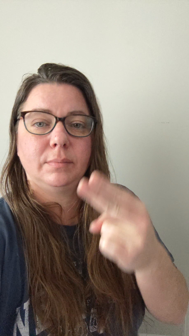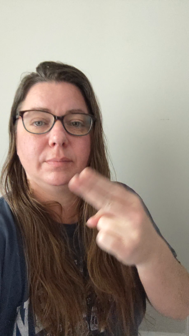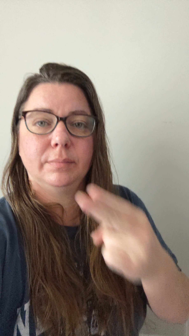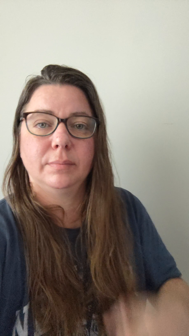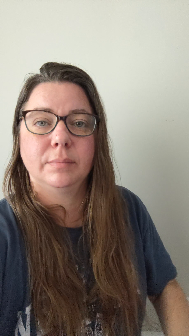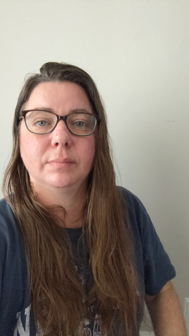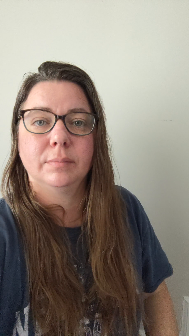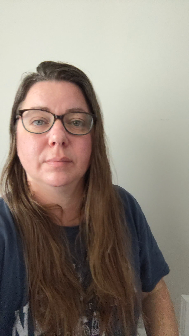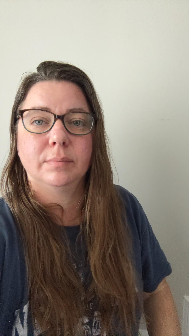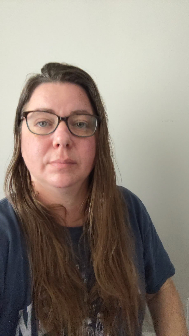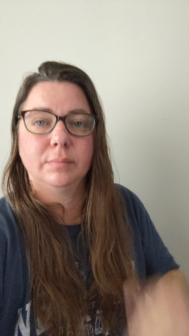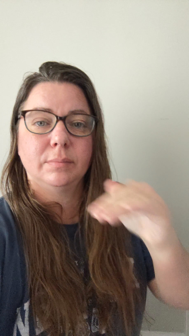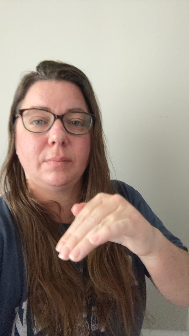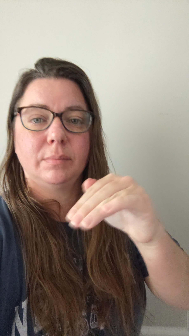night night